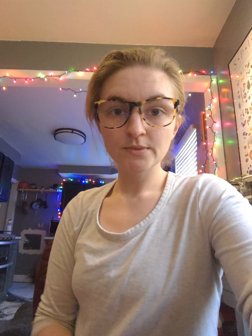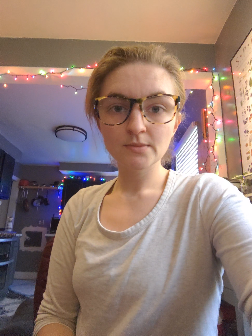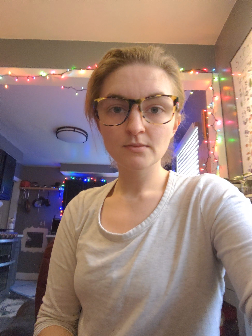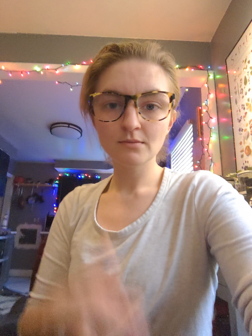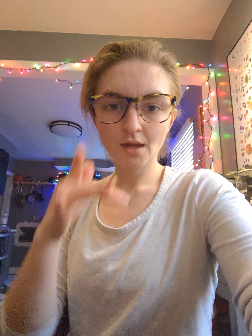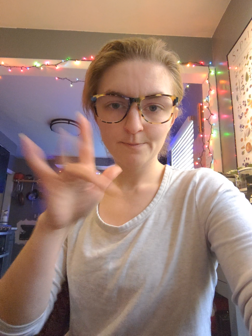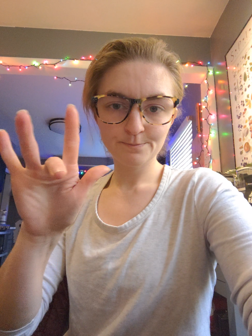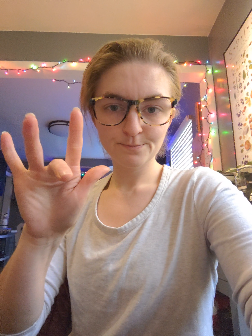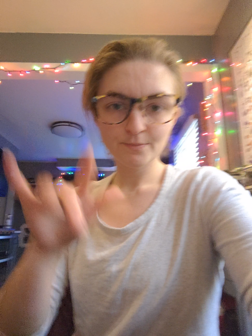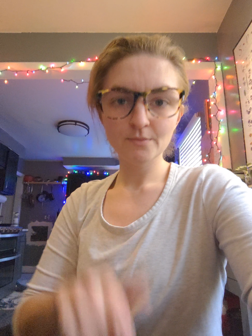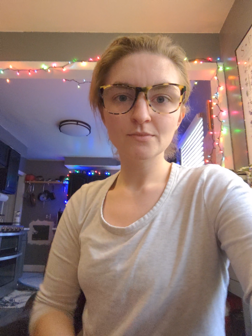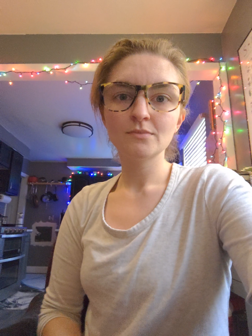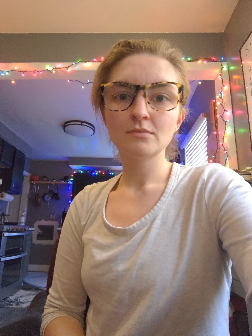empty